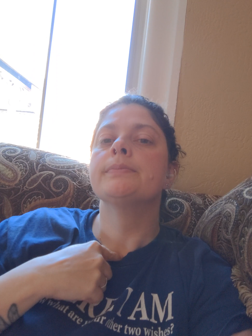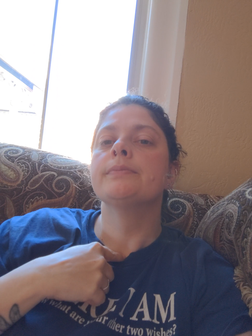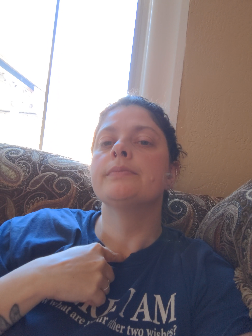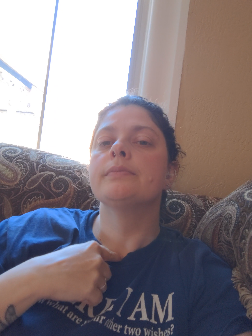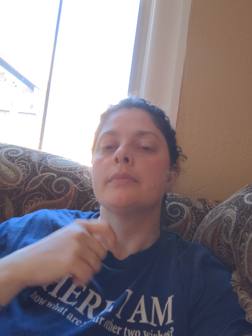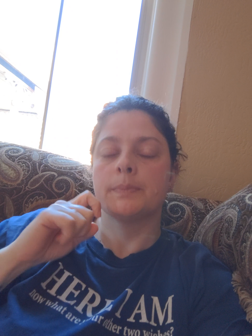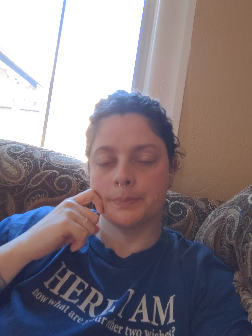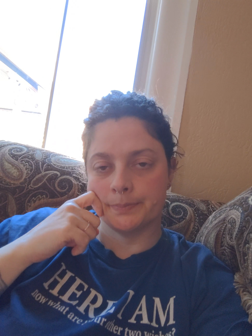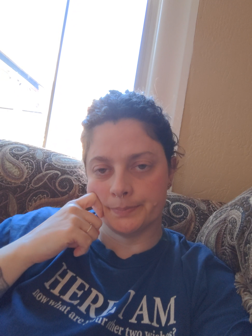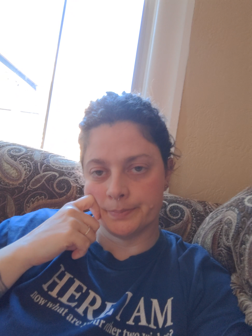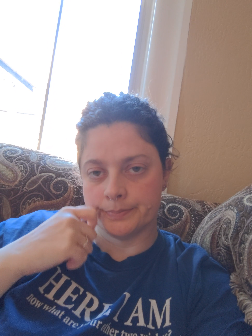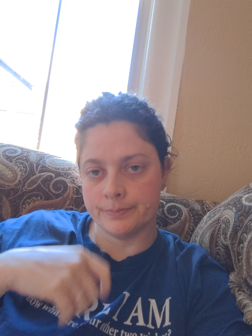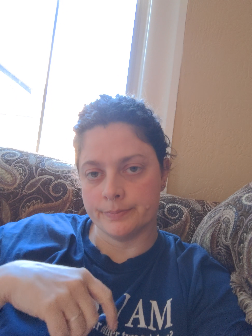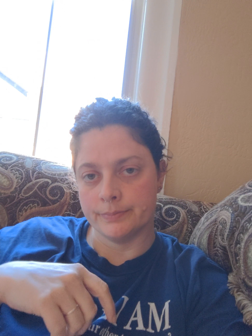apple